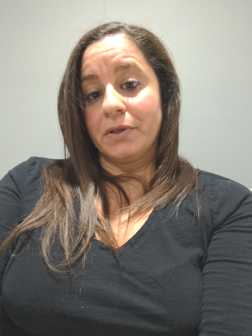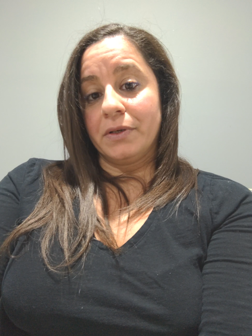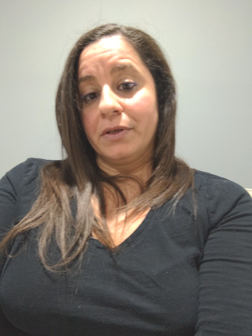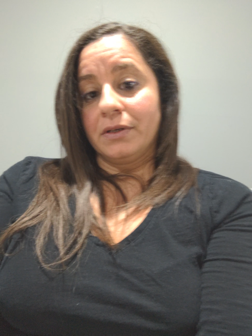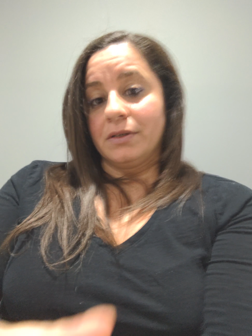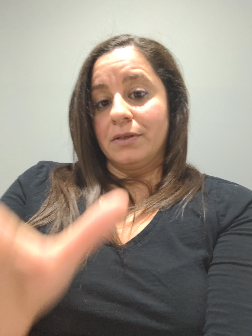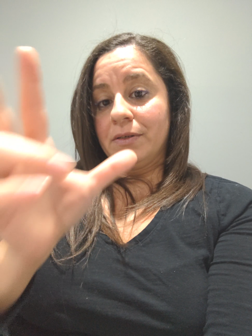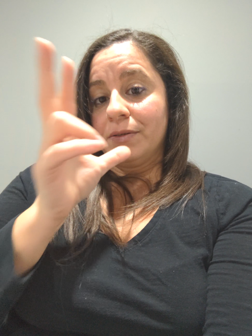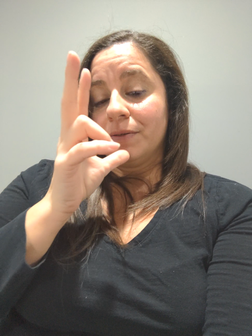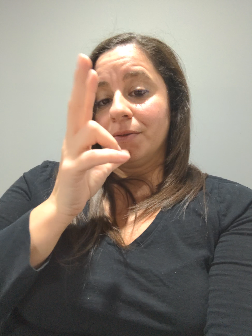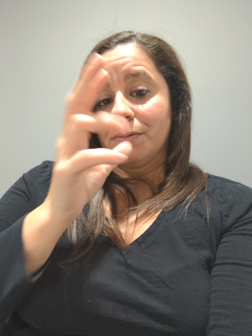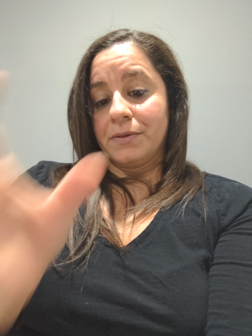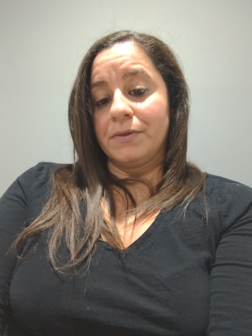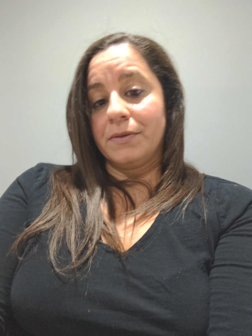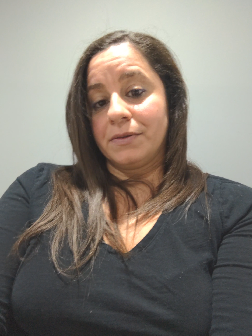hen